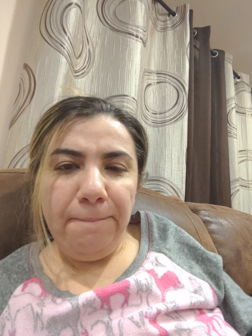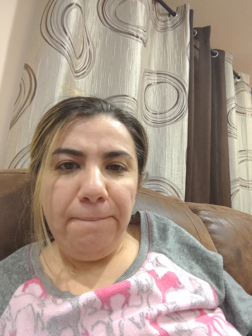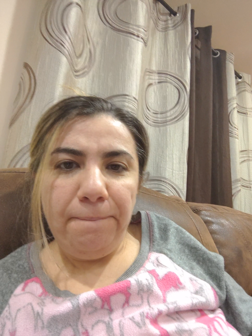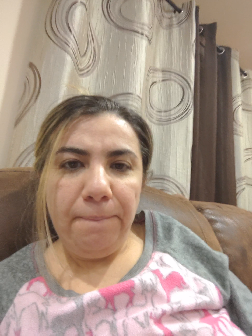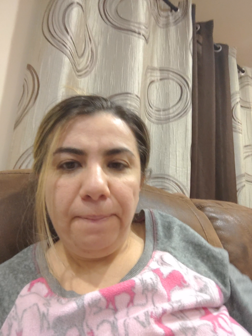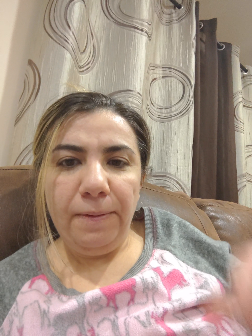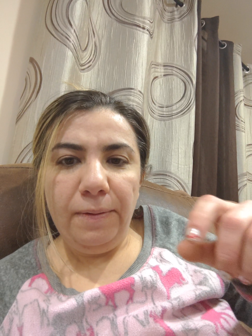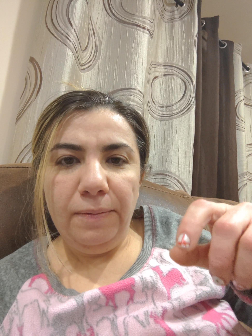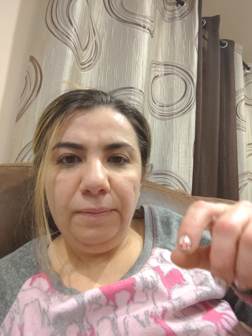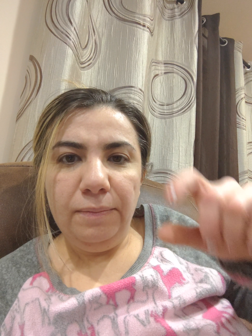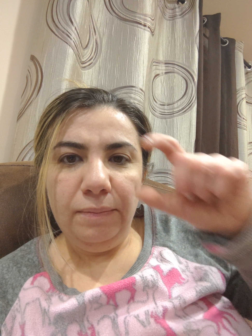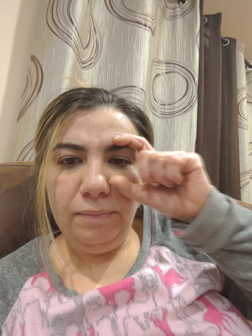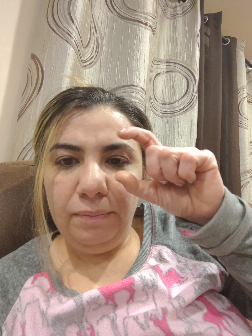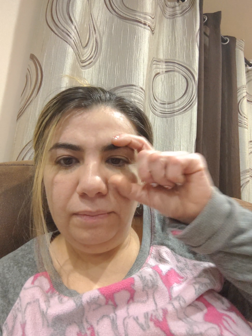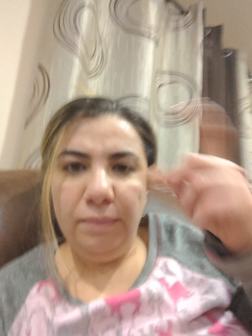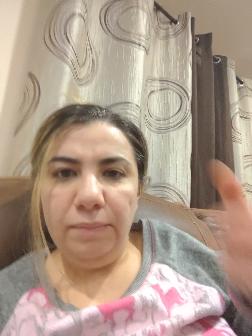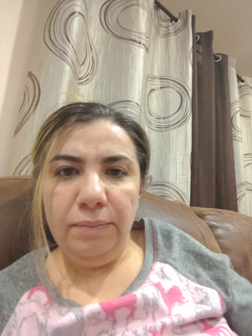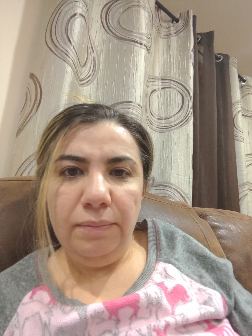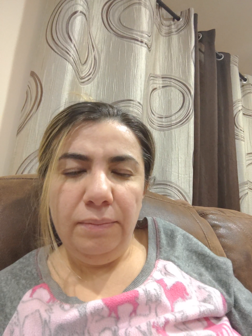window